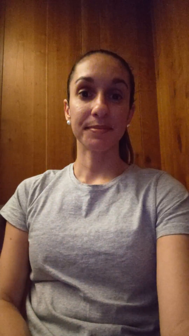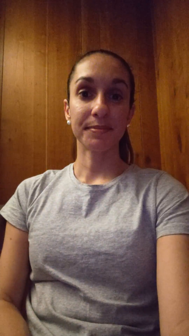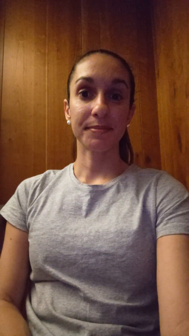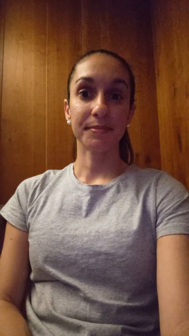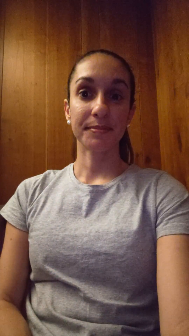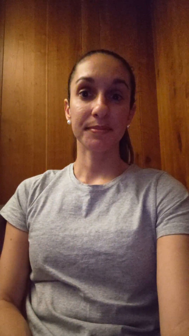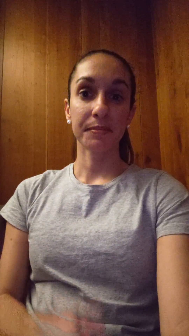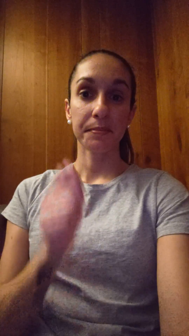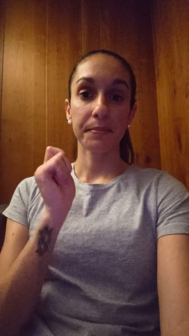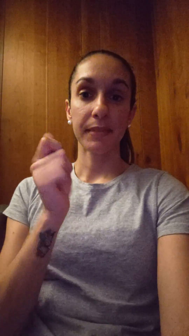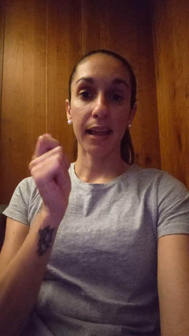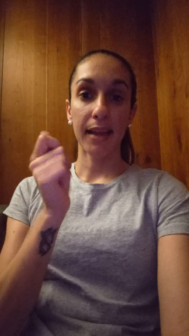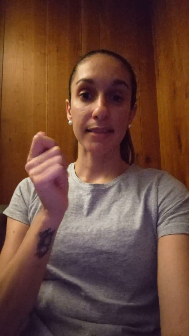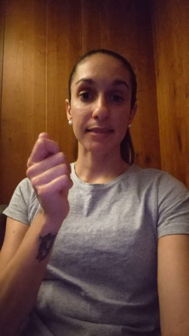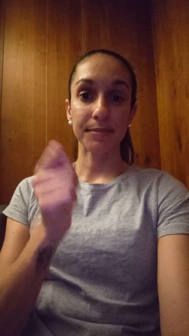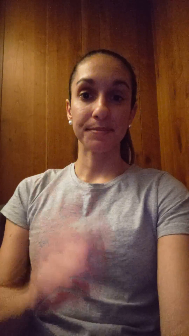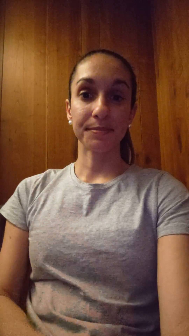bat